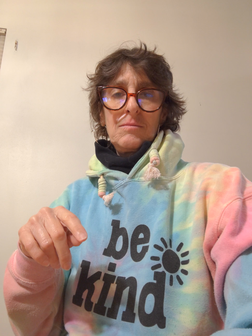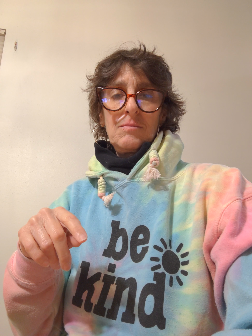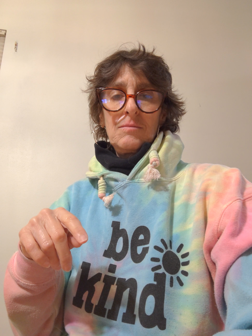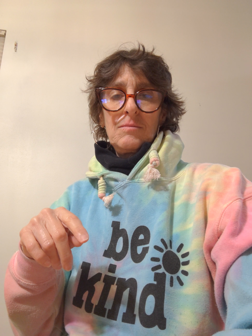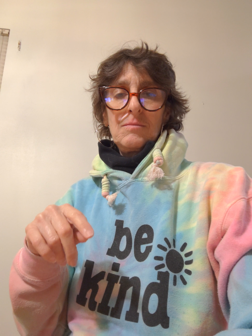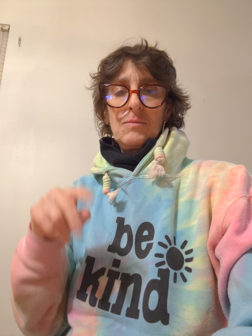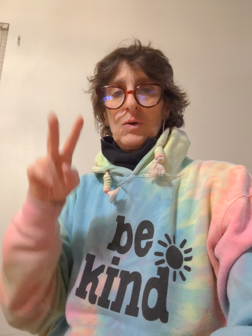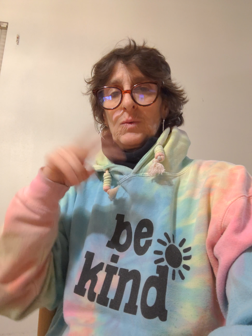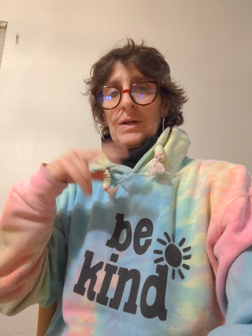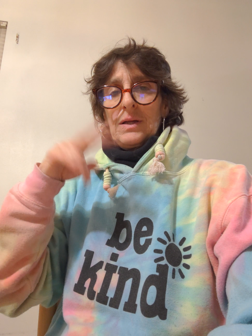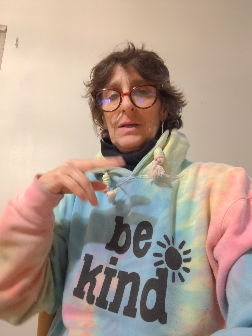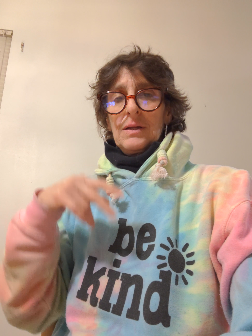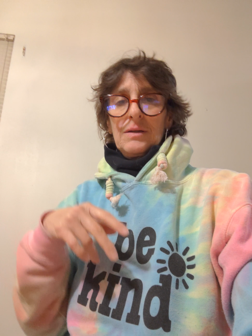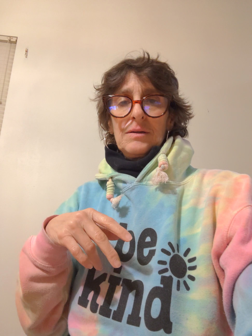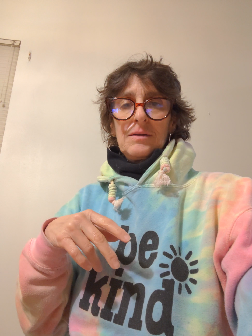read